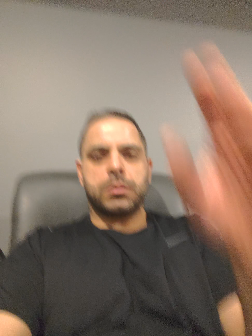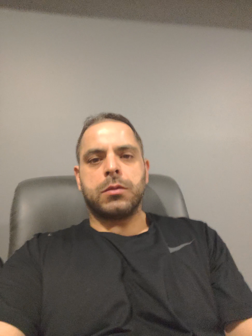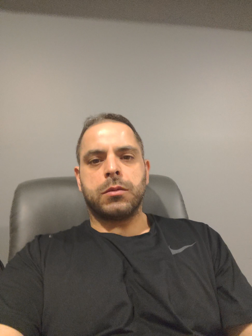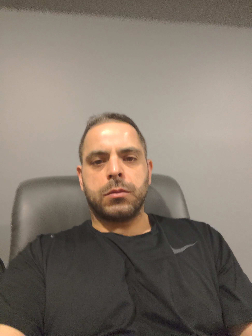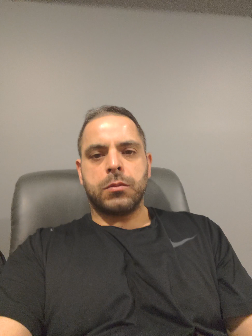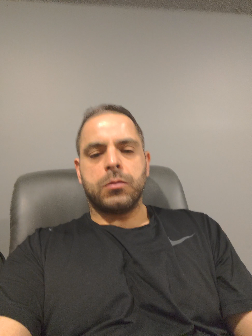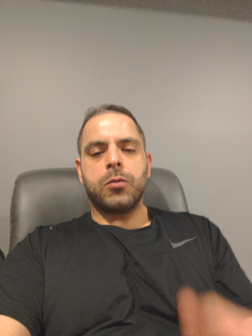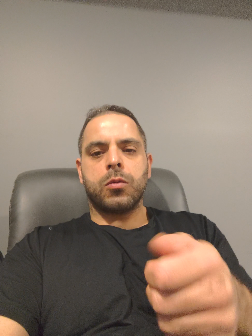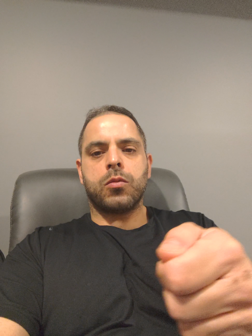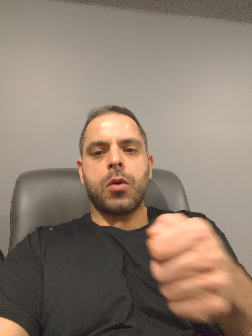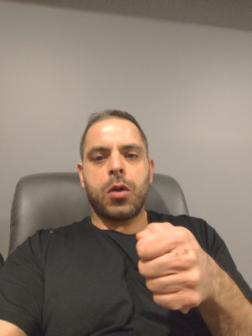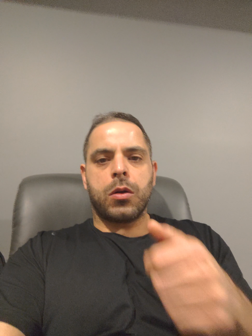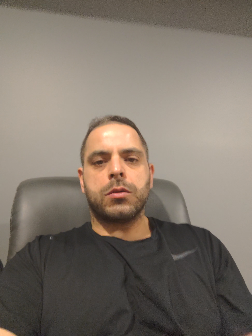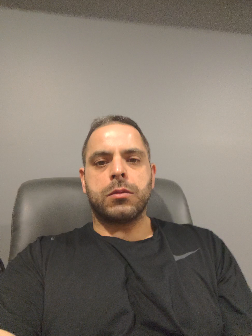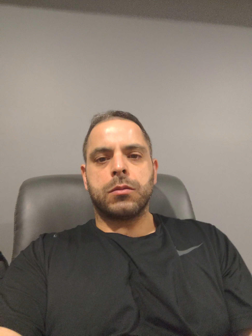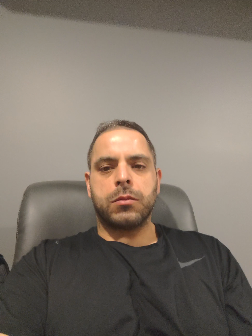drawer